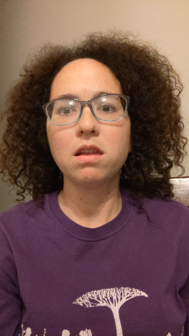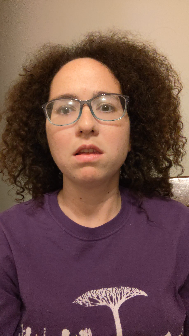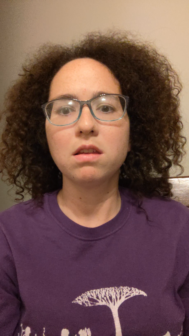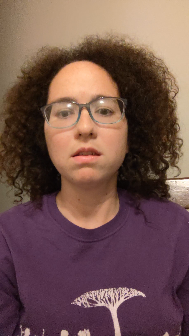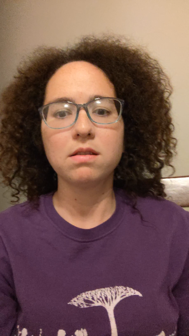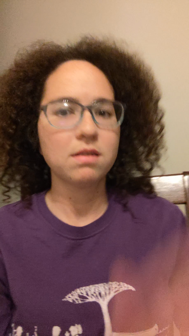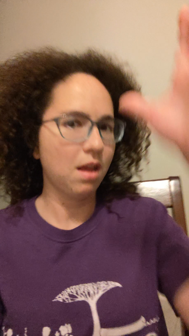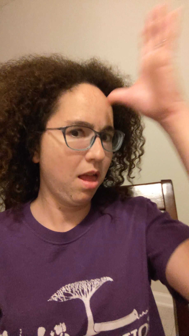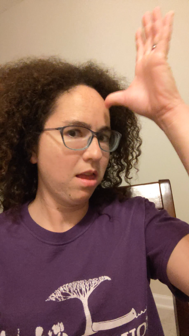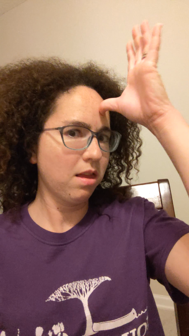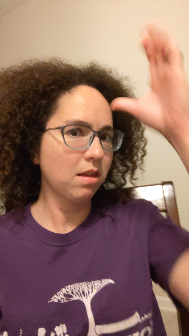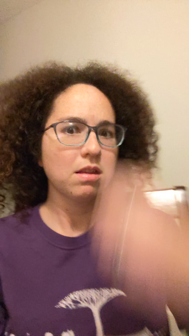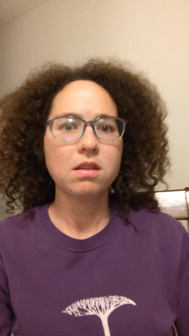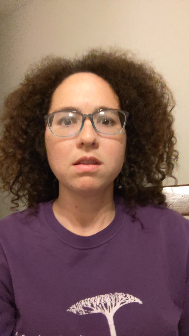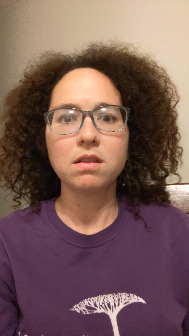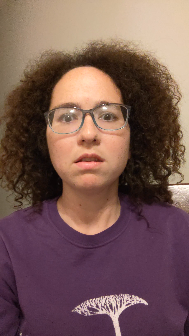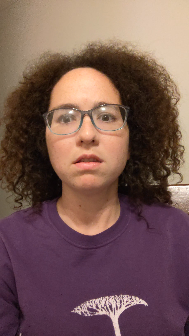daddy